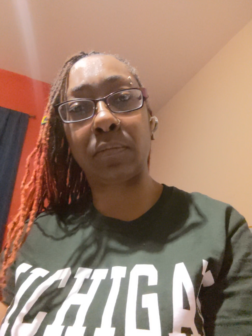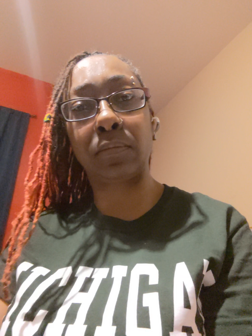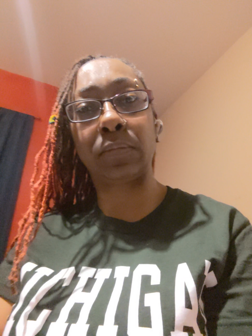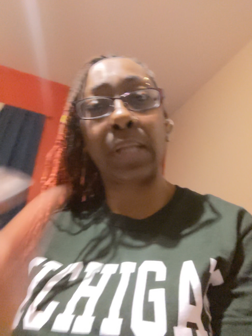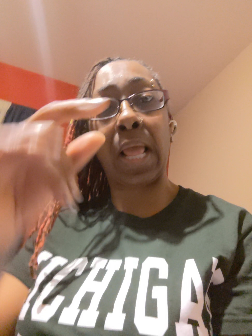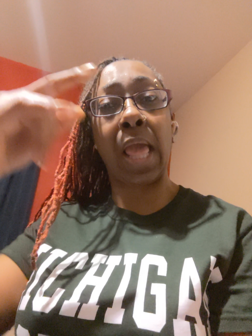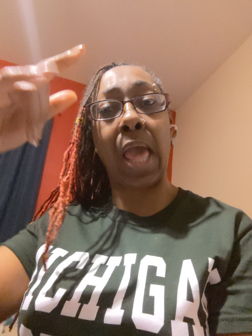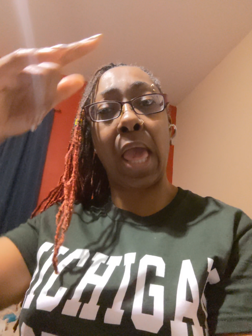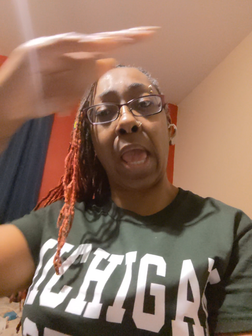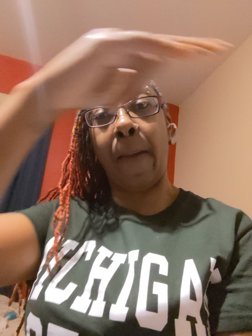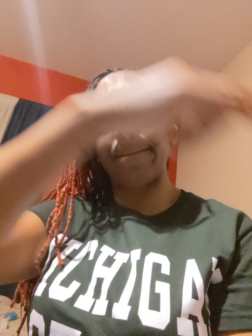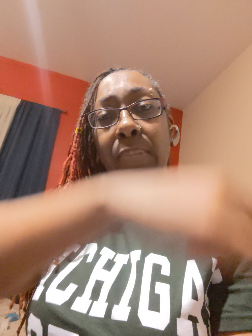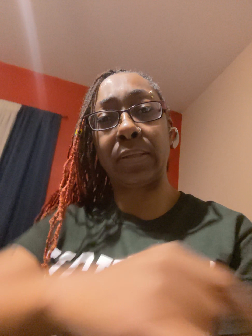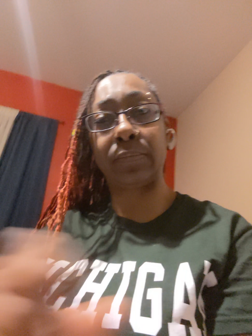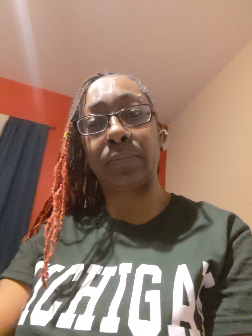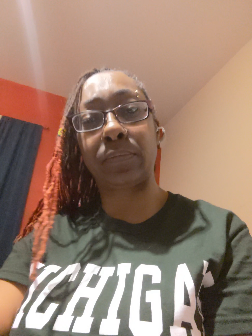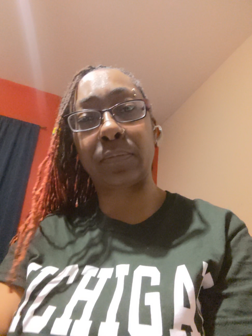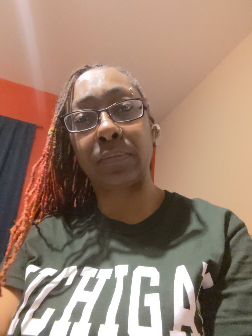airplane